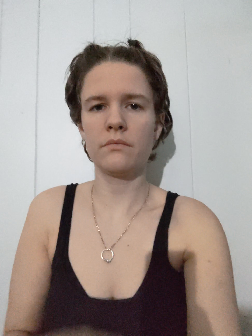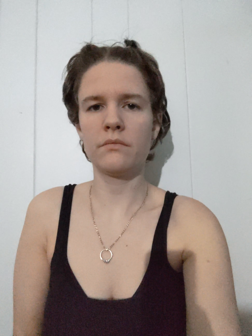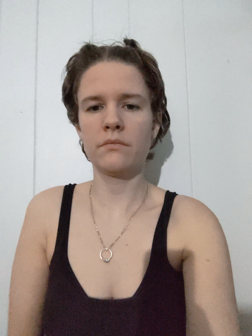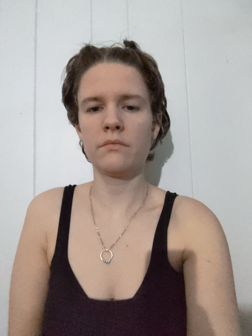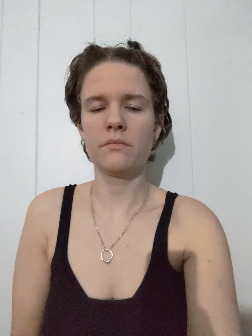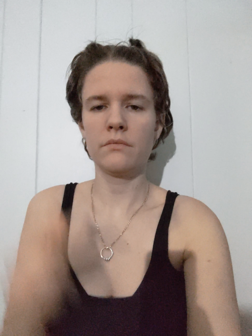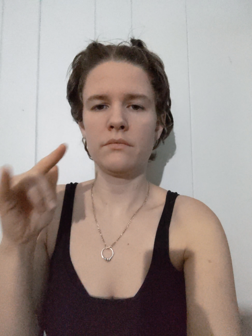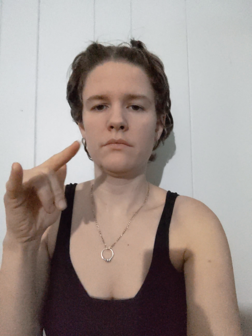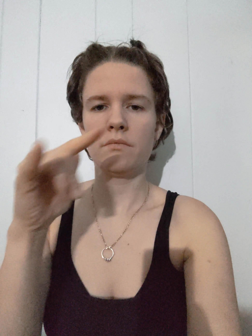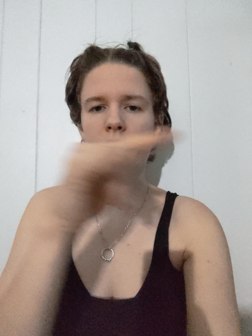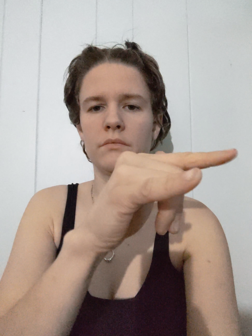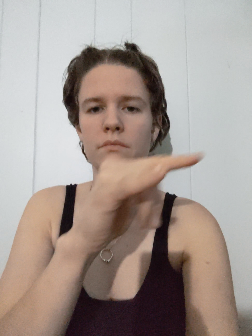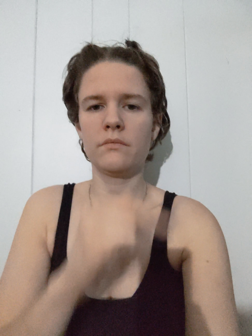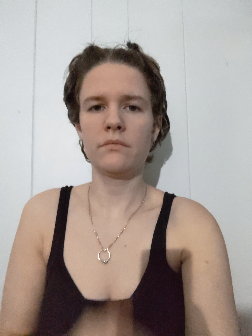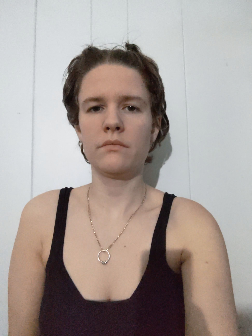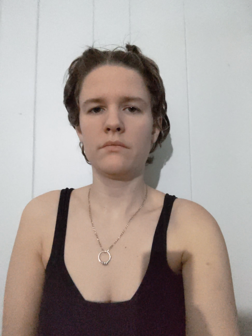airplane